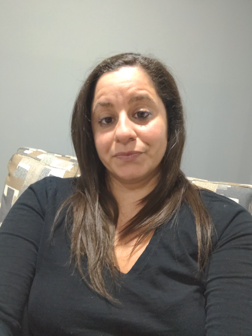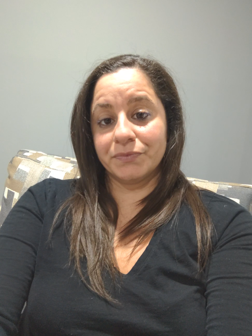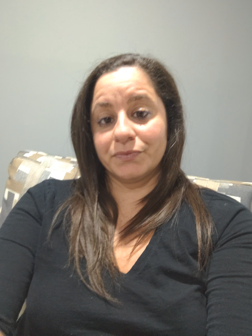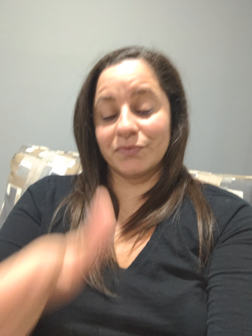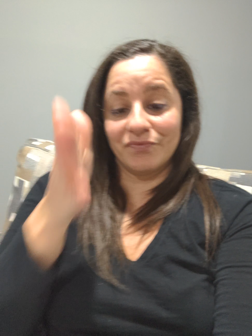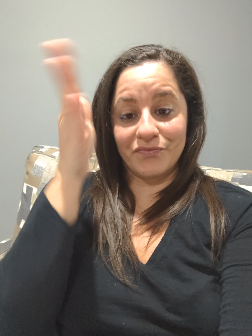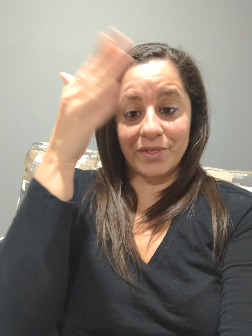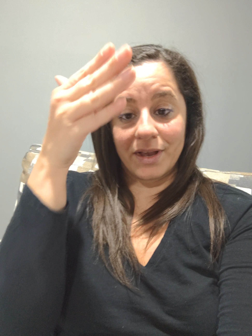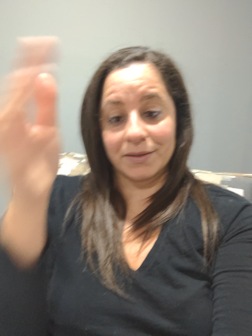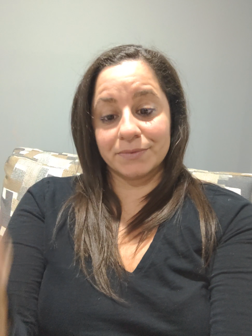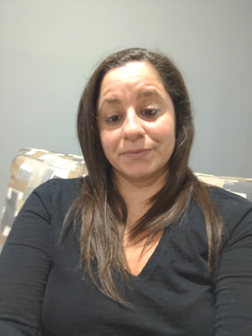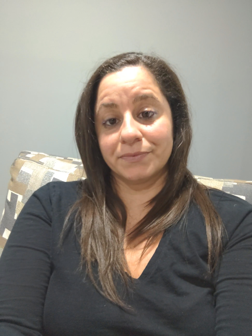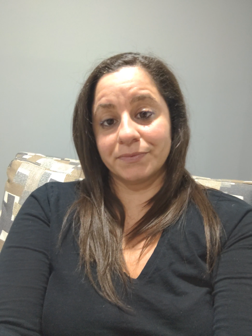flag